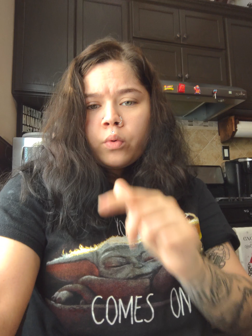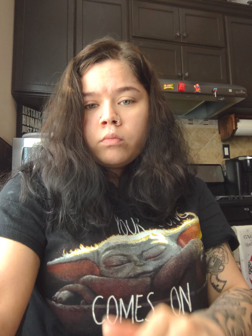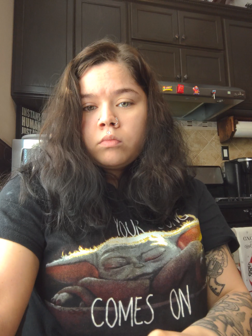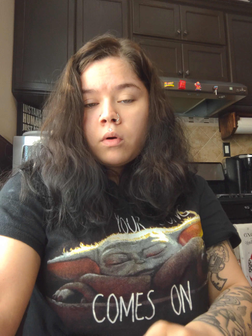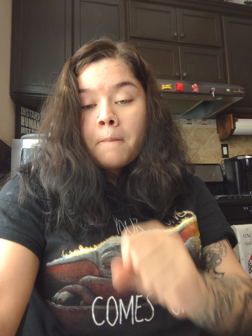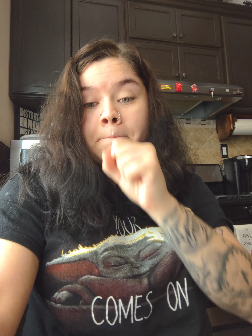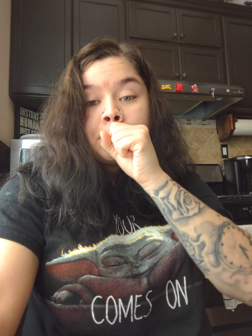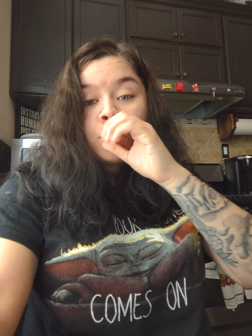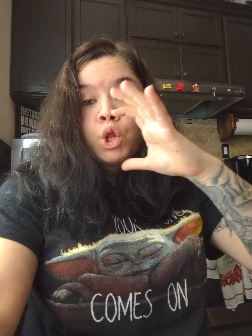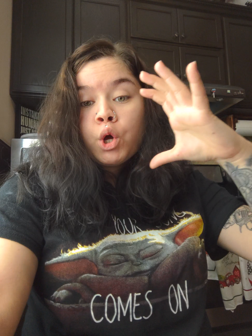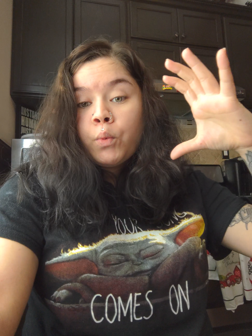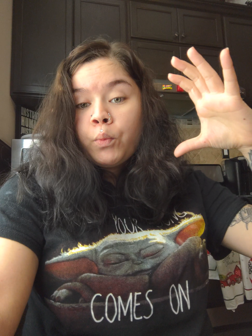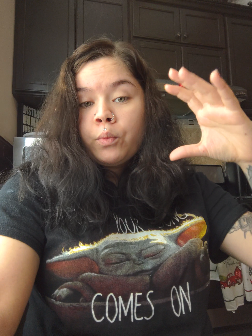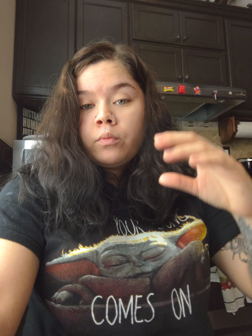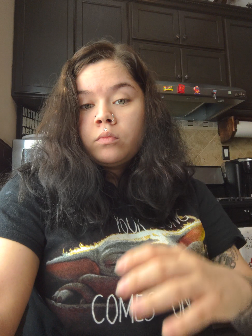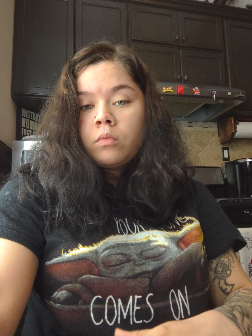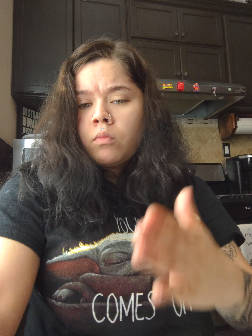balloon